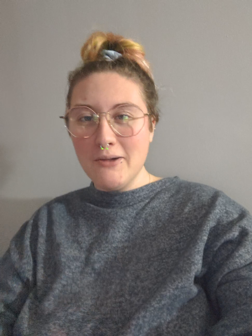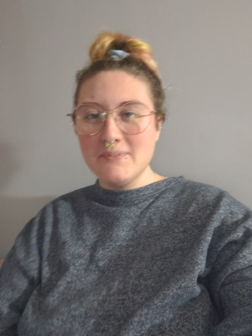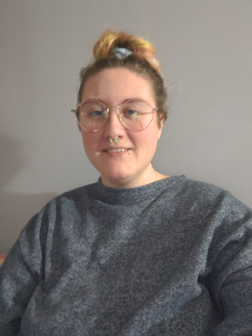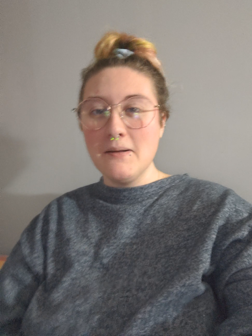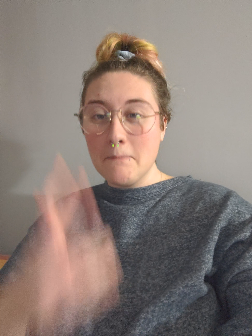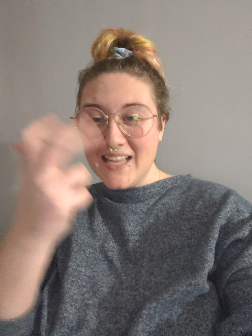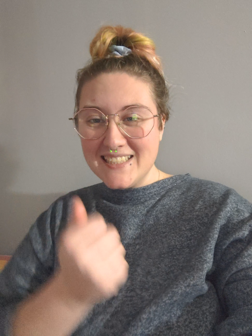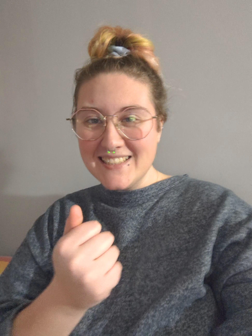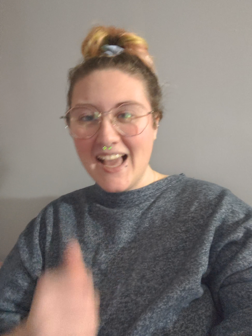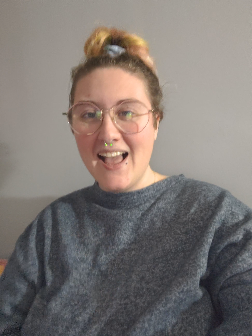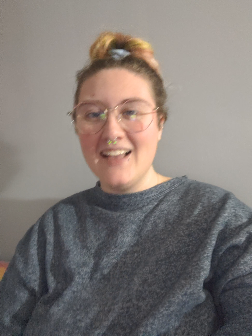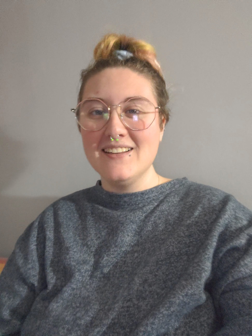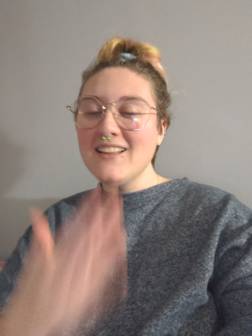pizza